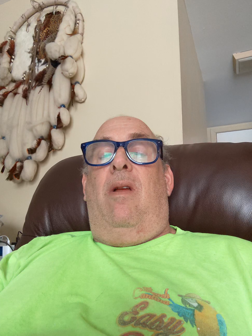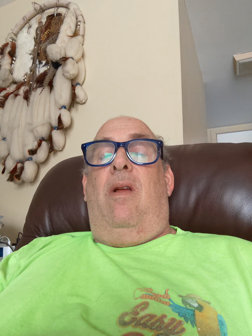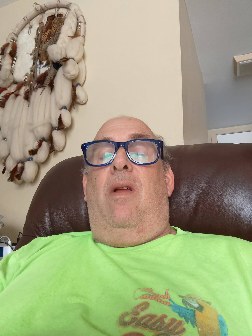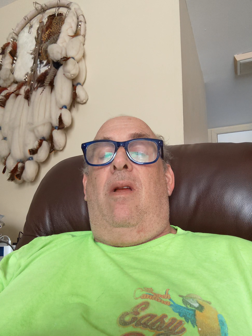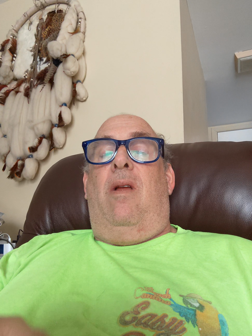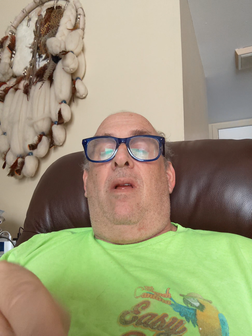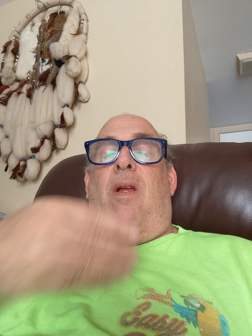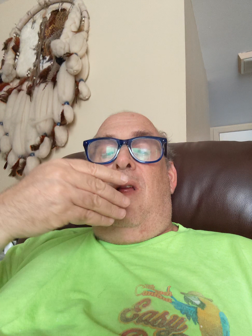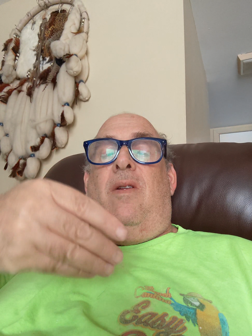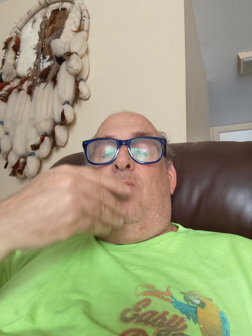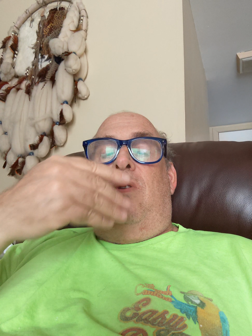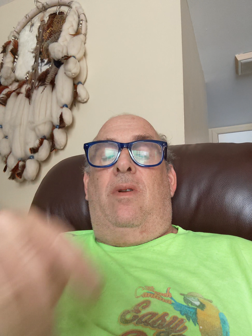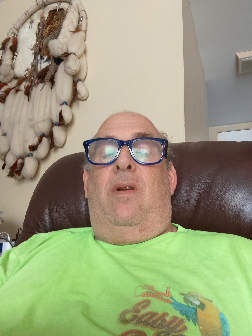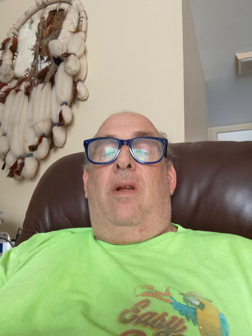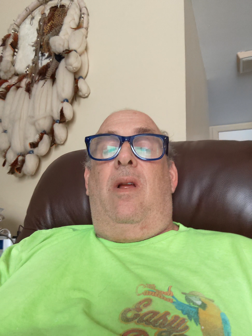cereal